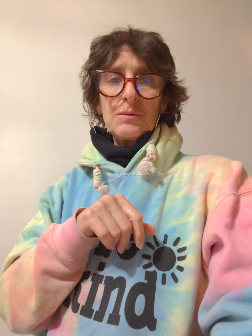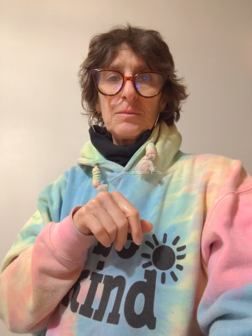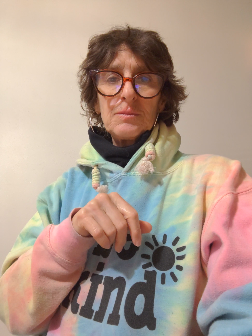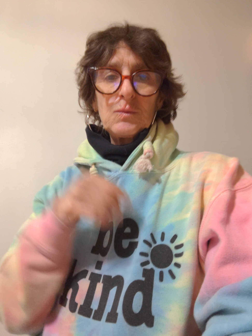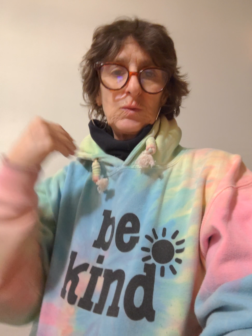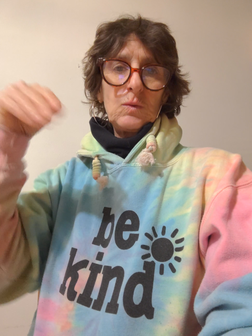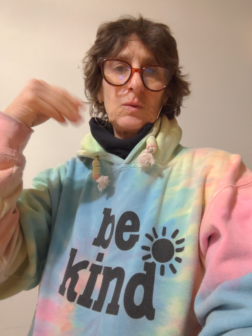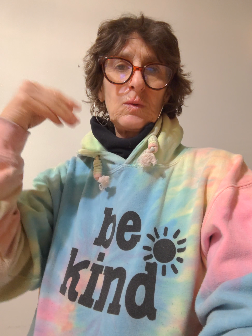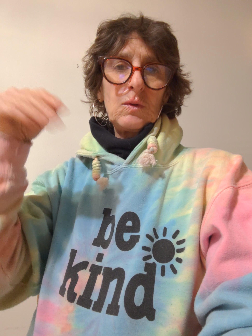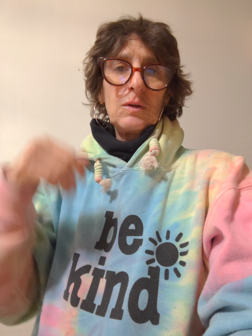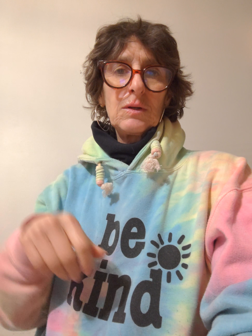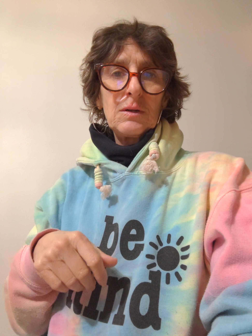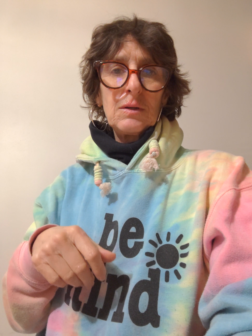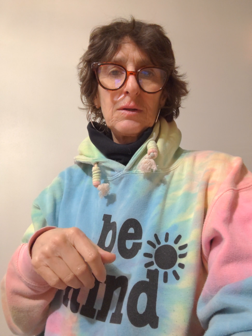store